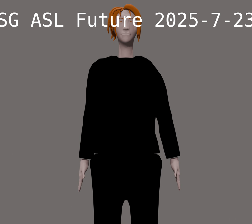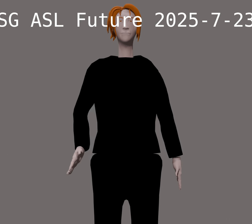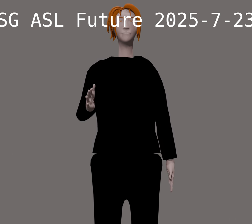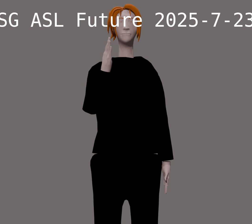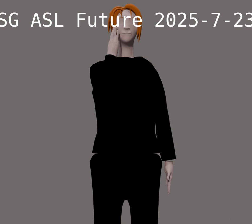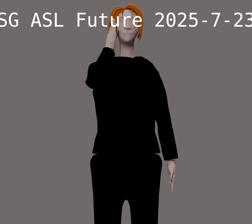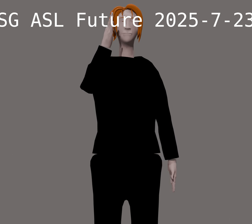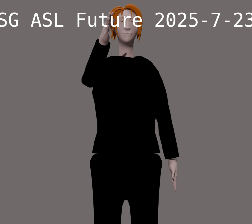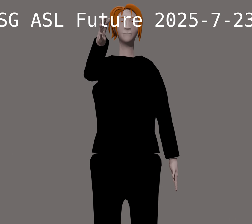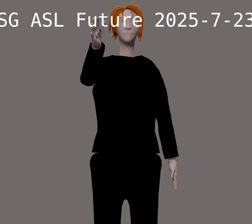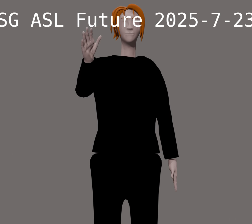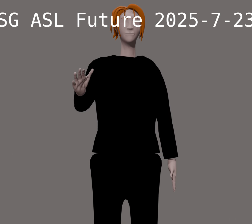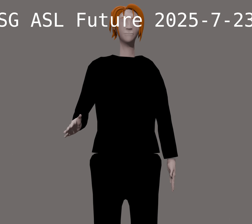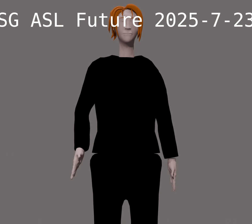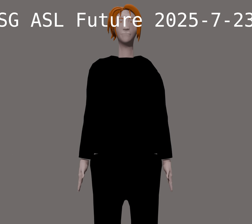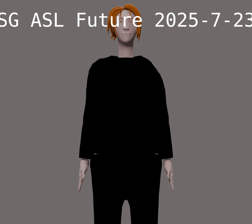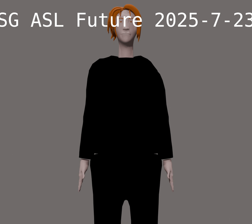Future